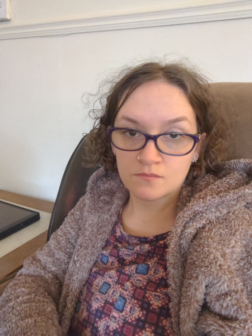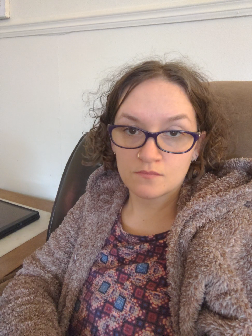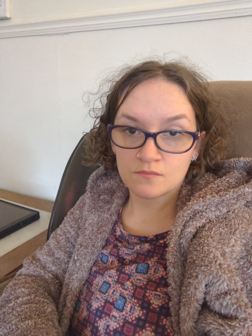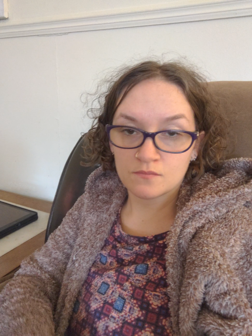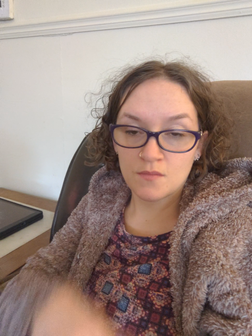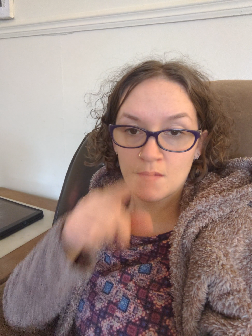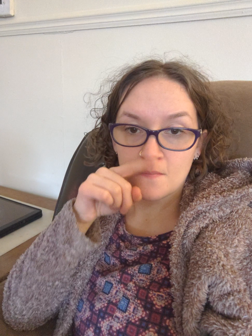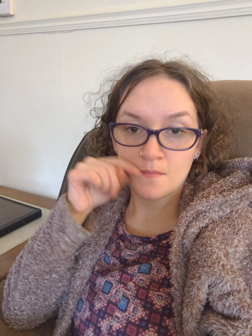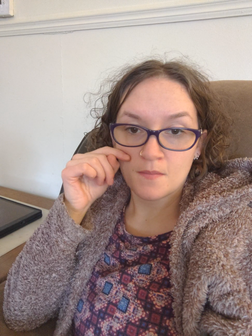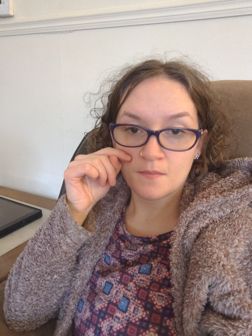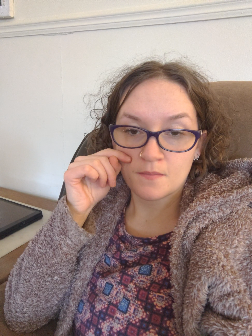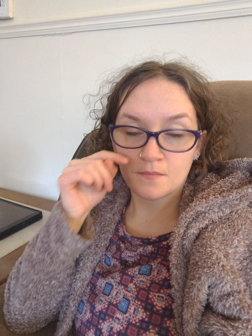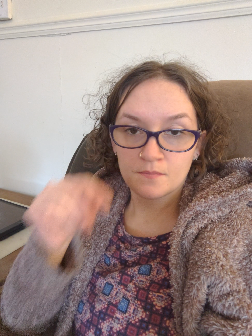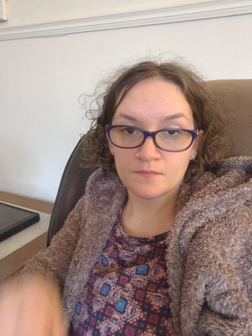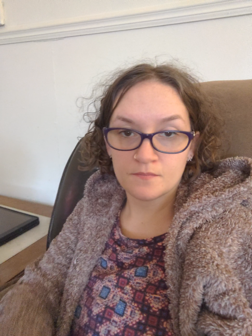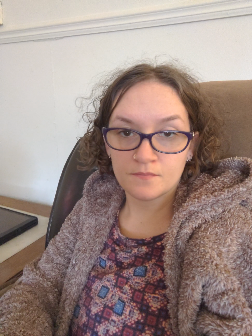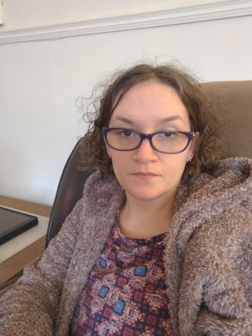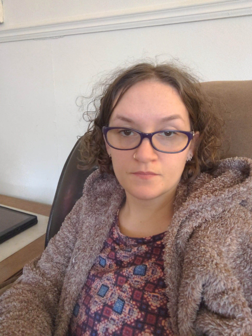smile